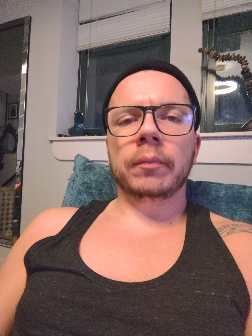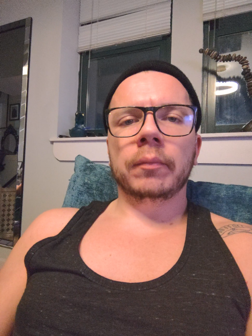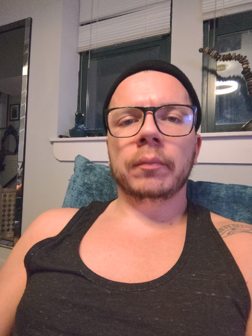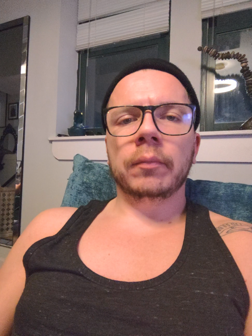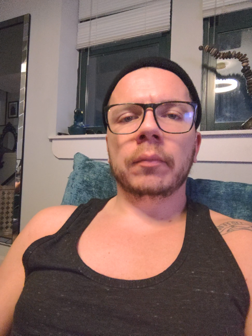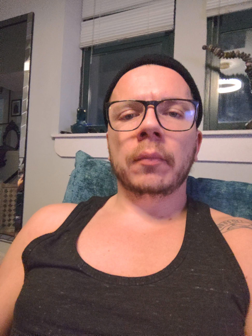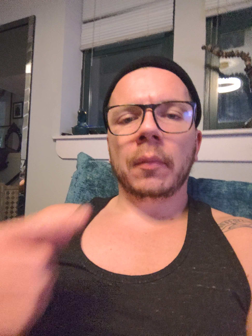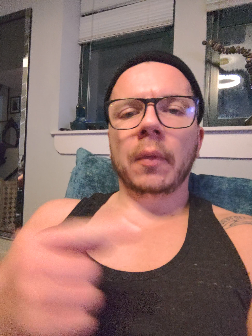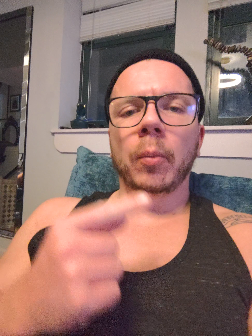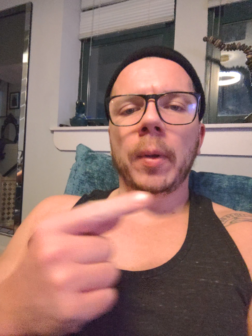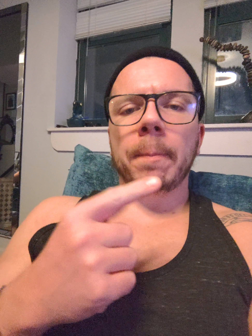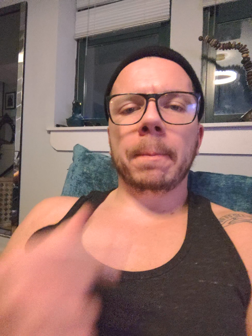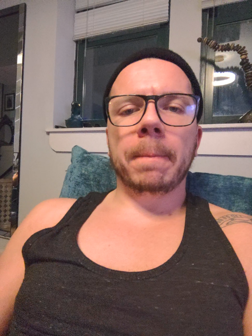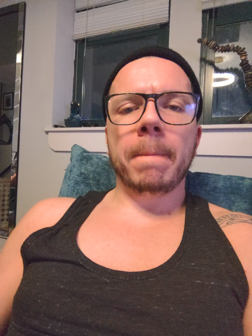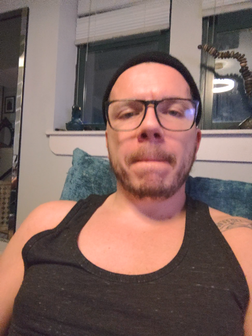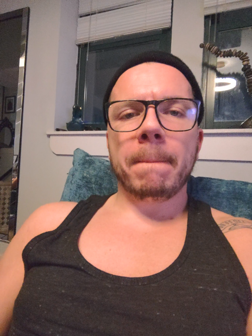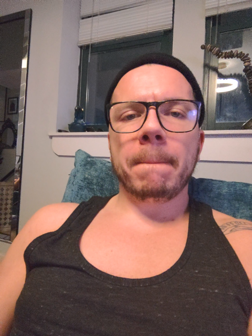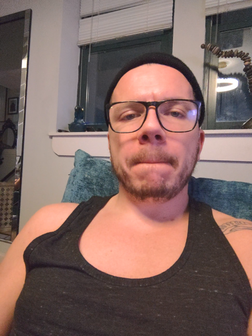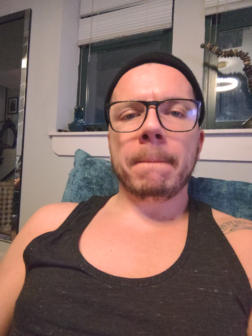owie